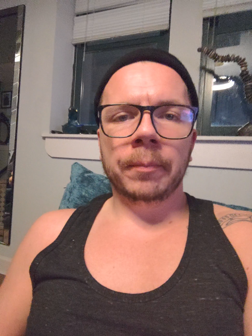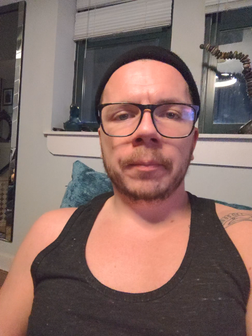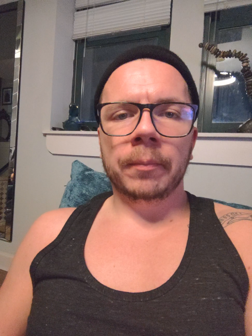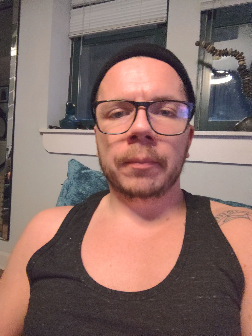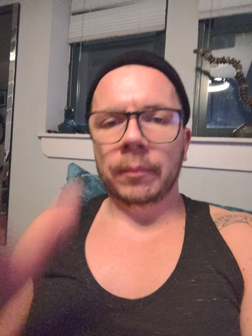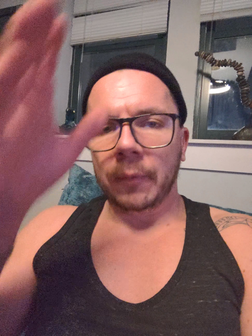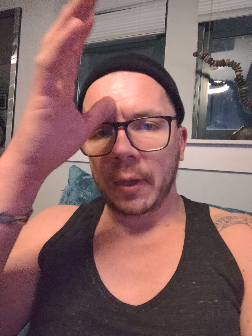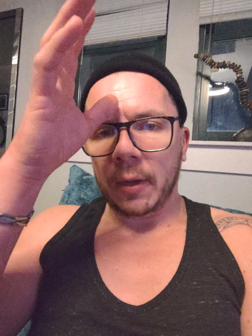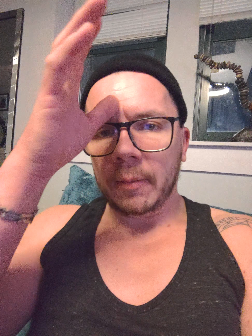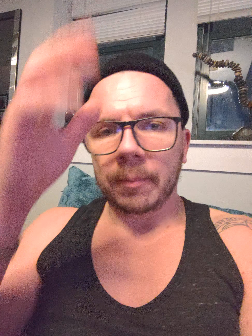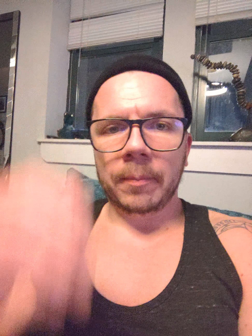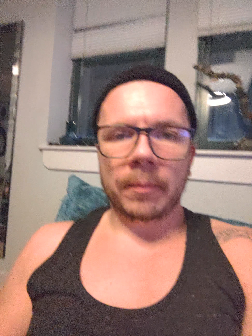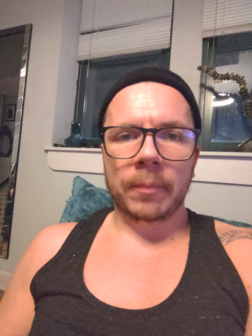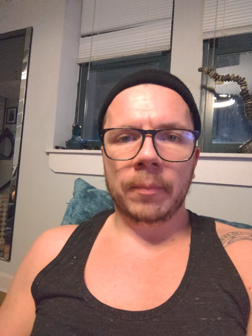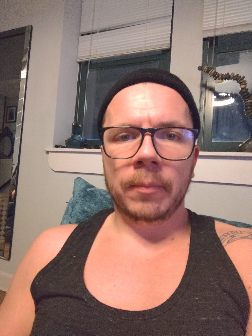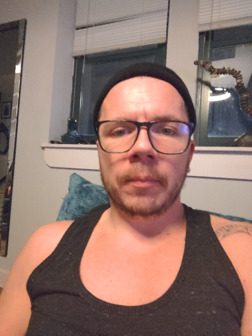dad